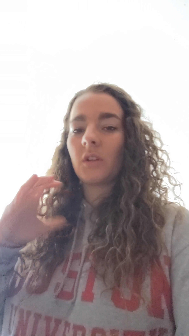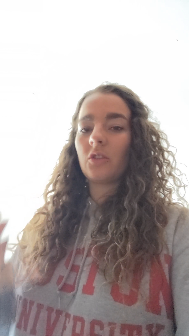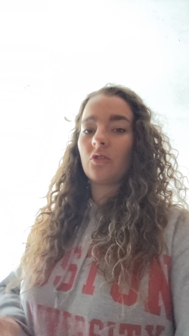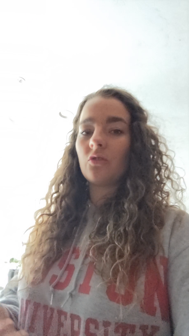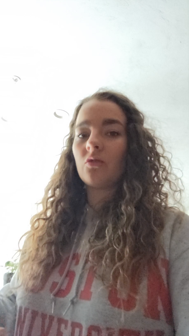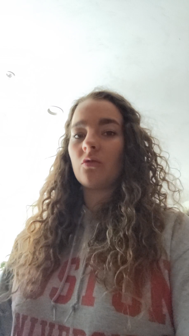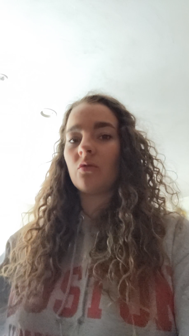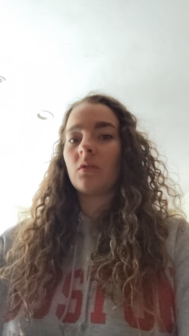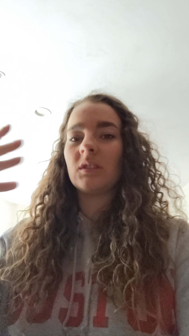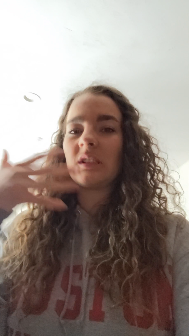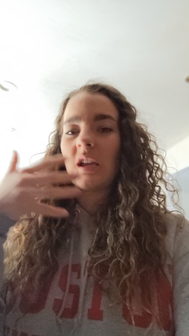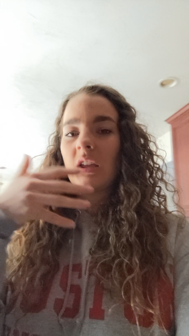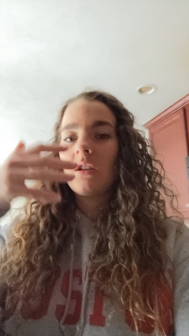scared